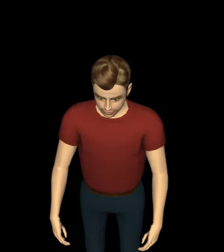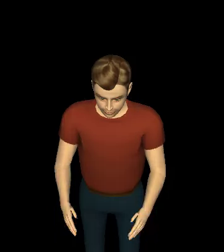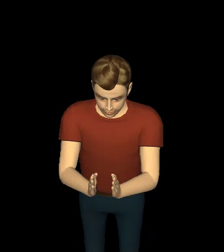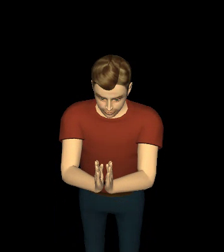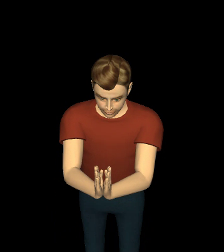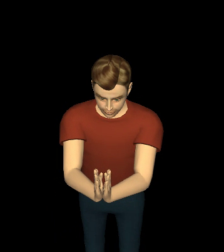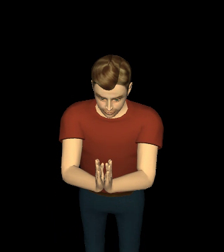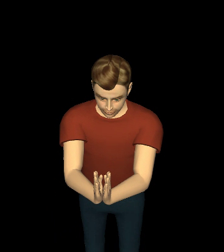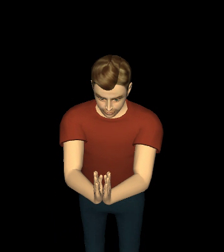يتوسل